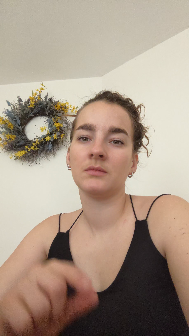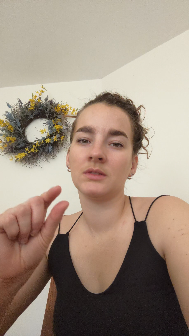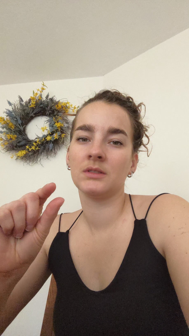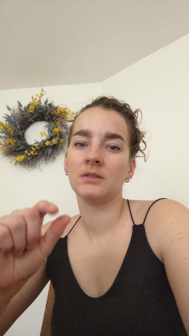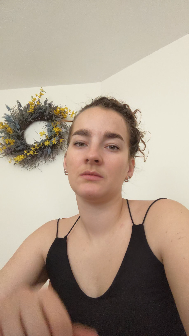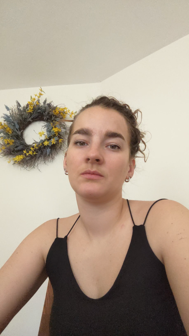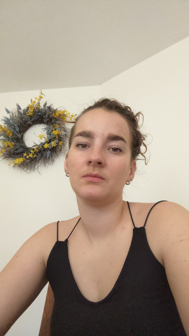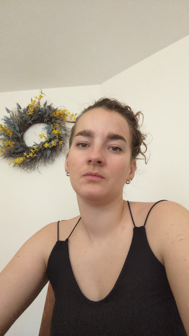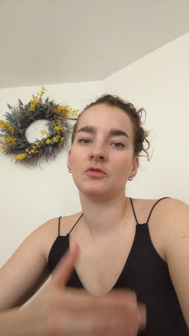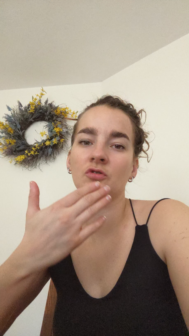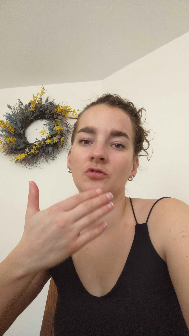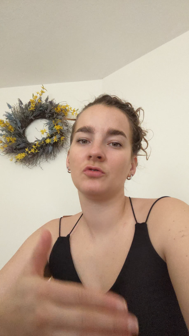good